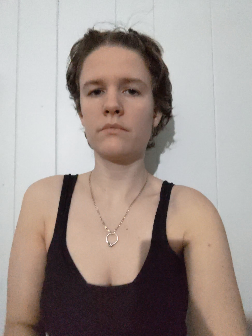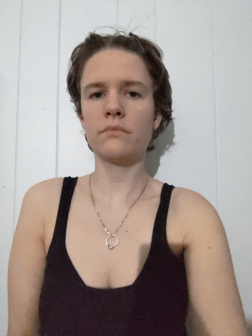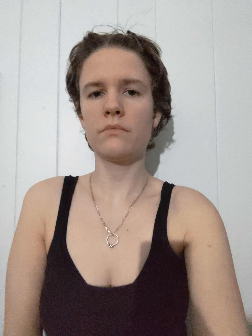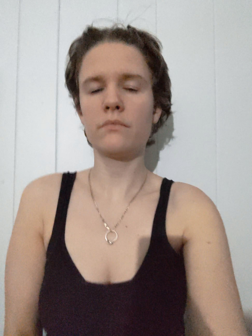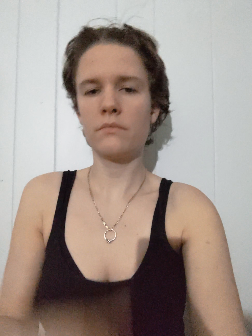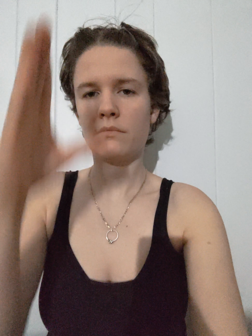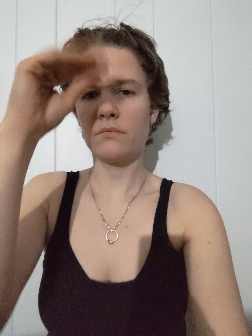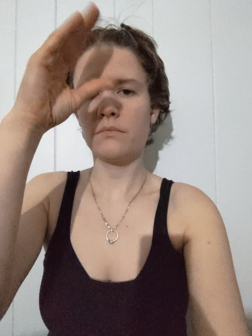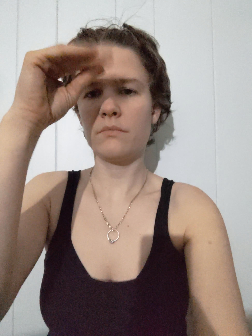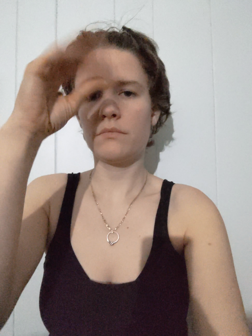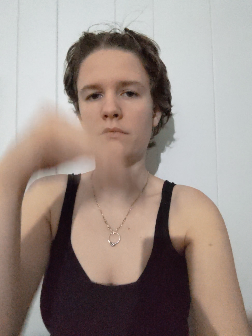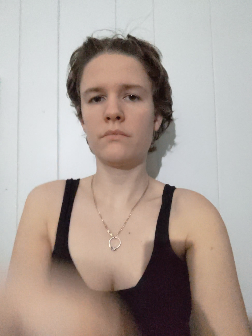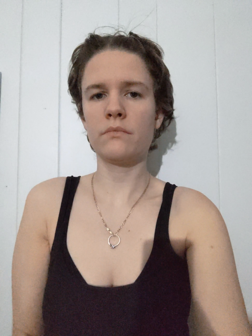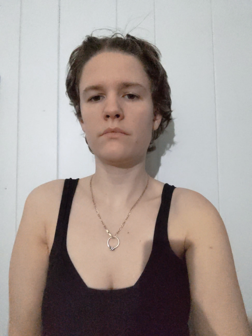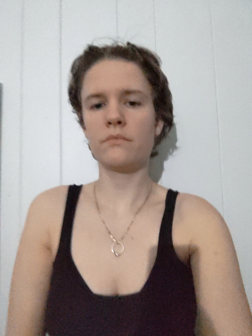boy